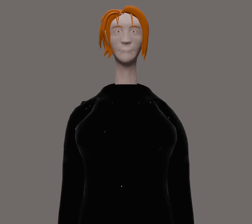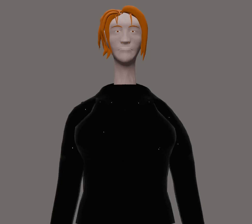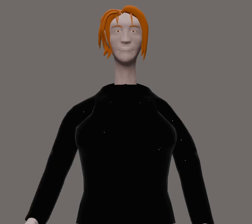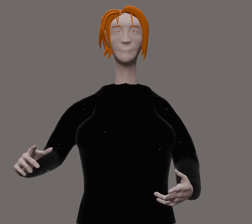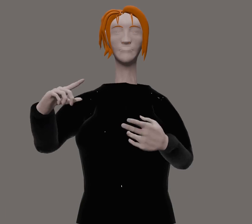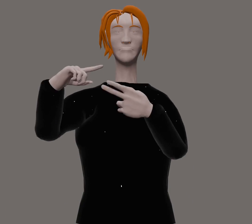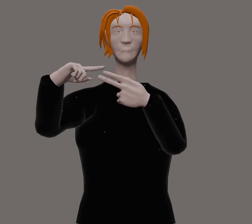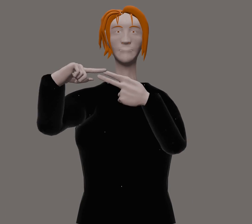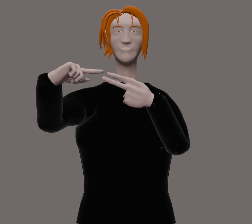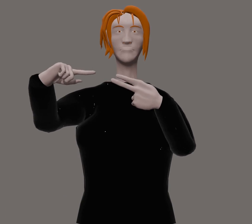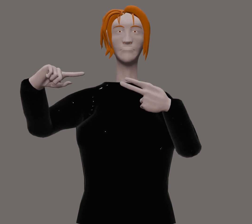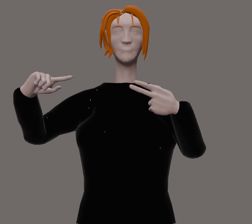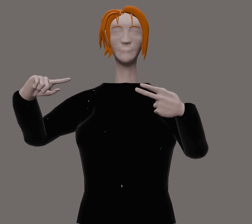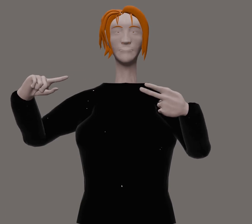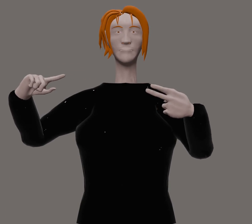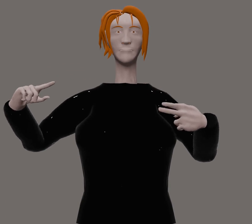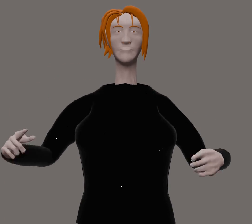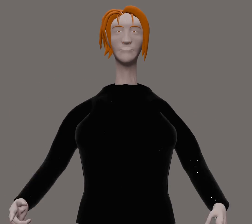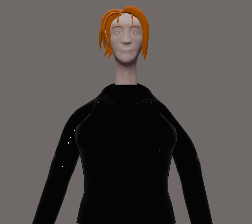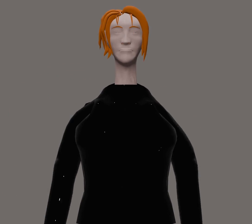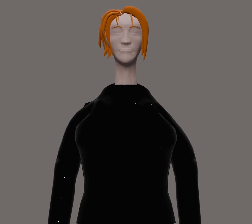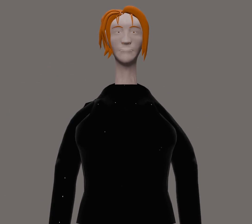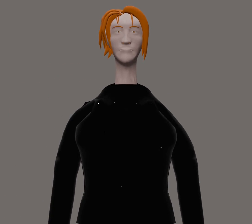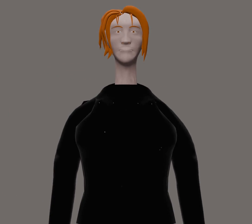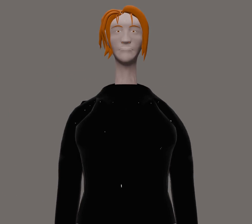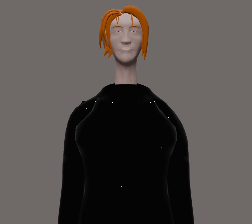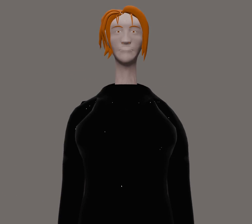Blade